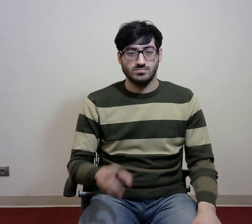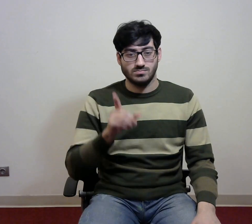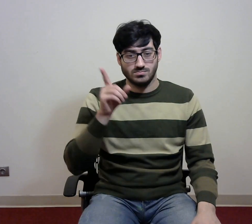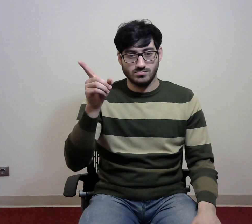O